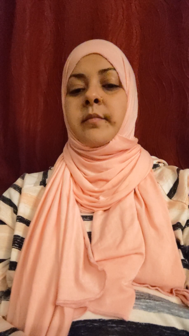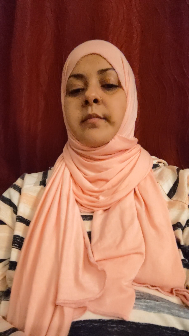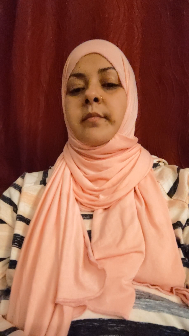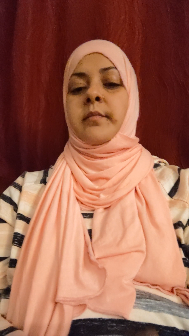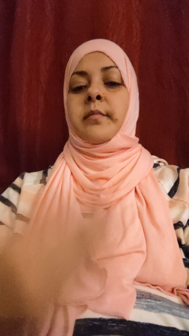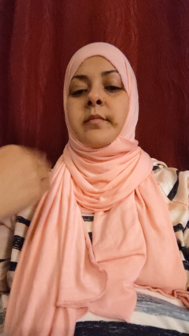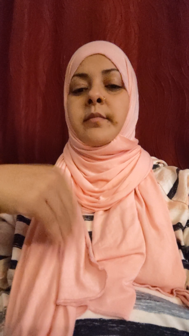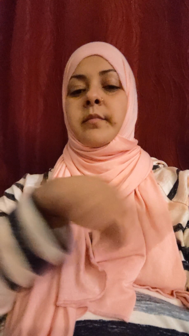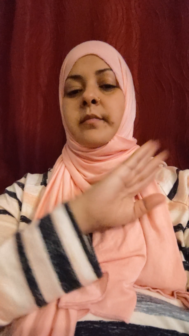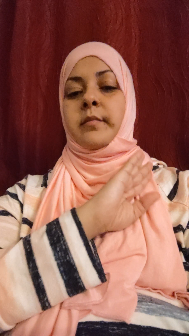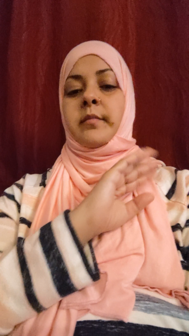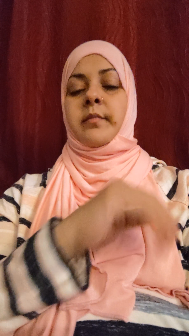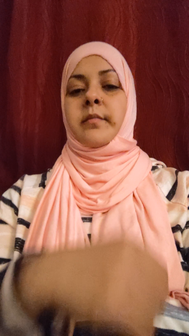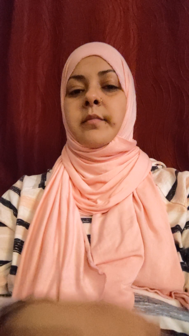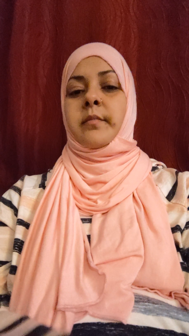scarf